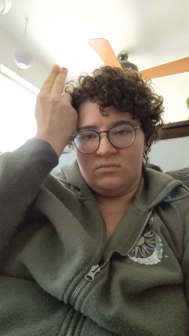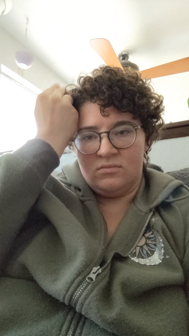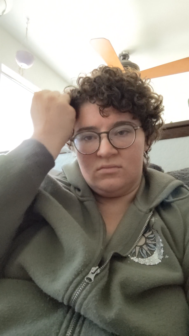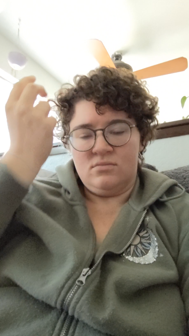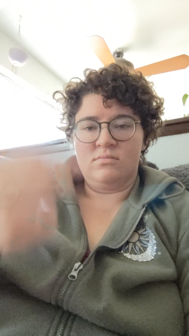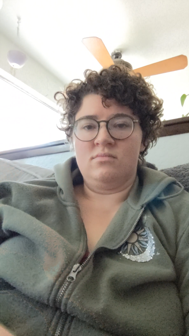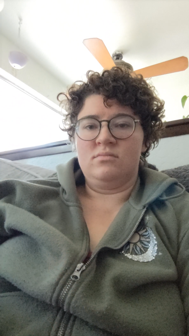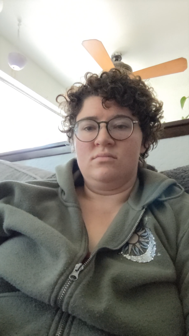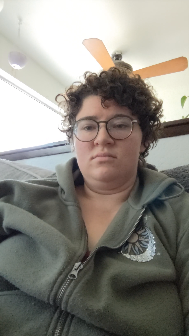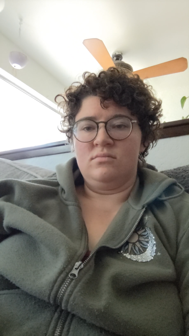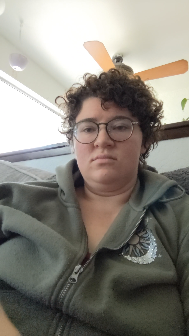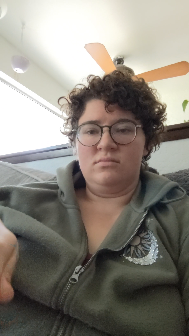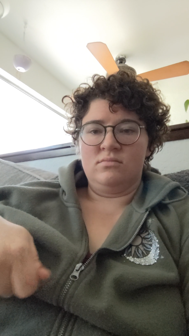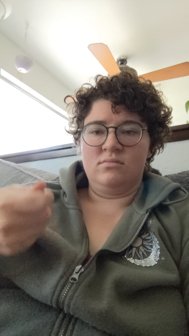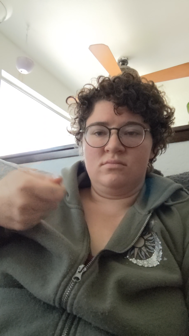shovel